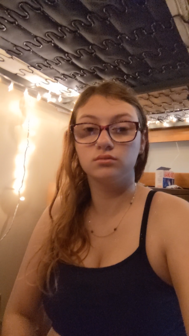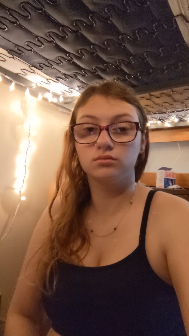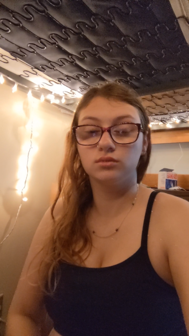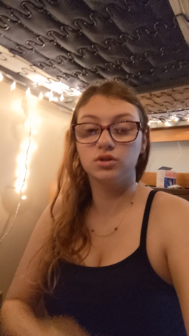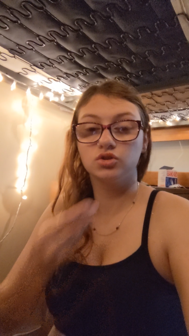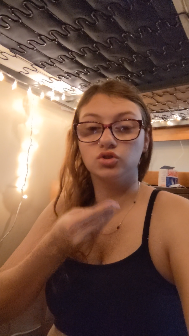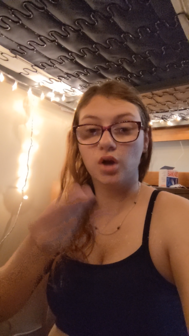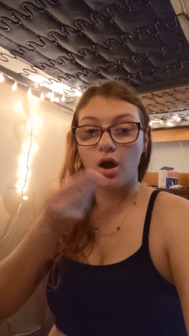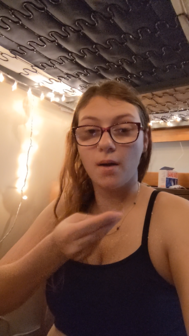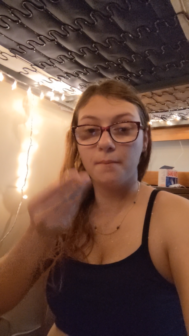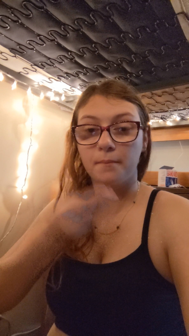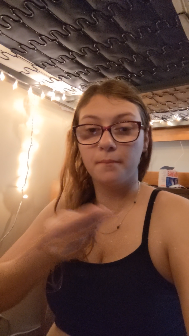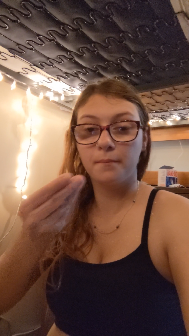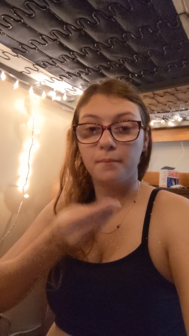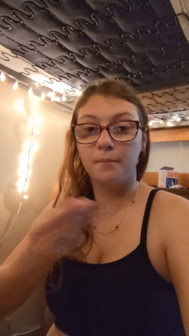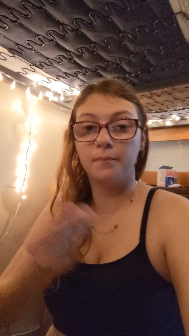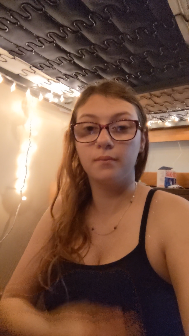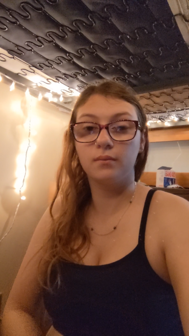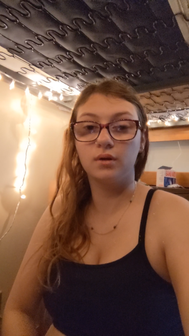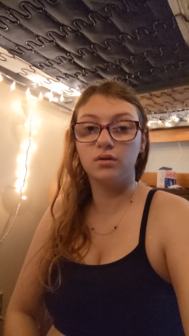shopping